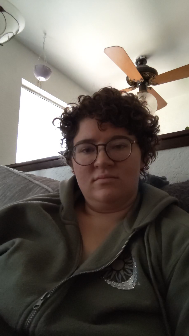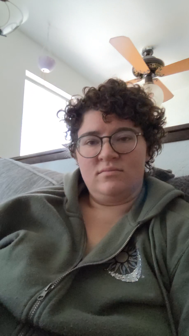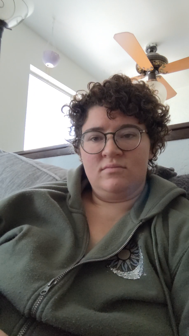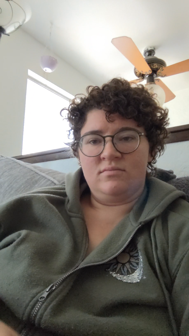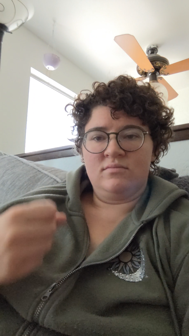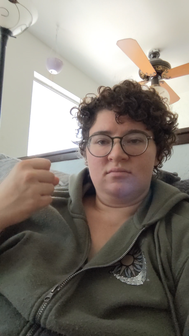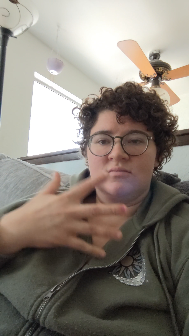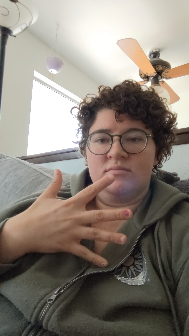scared